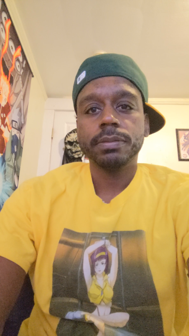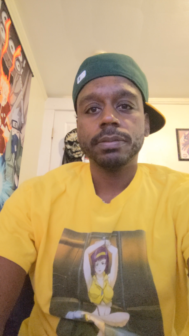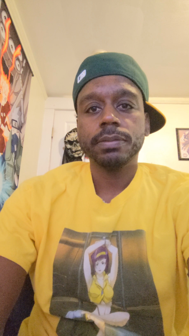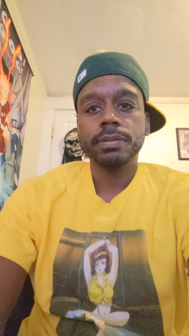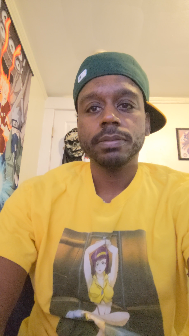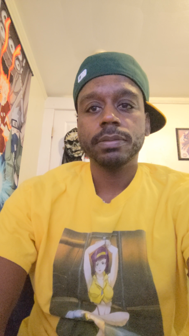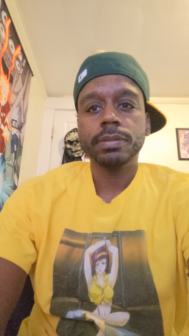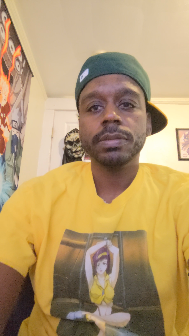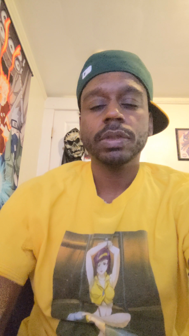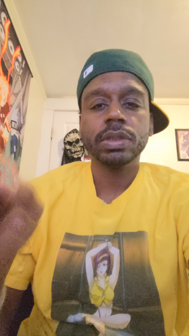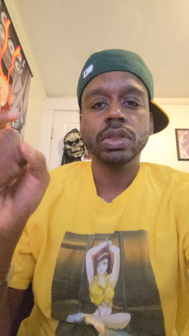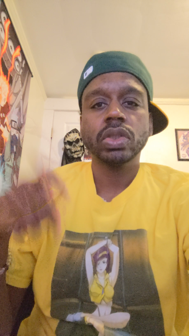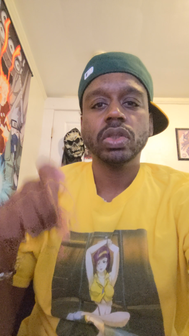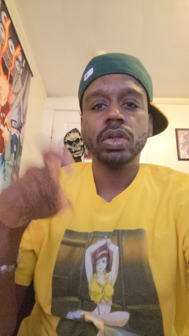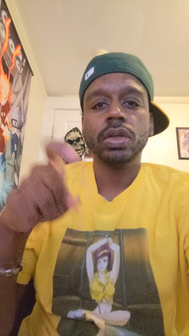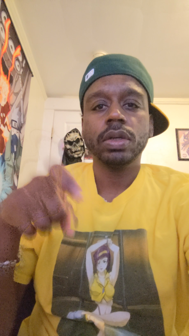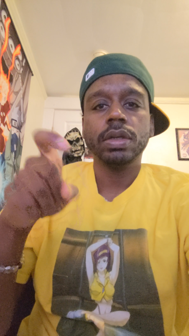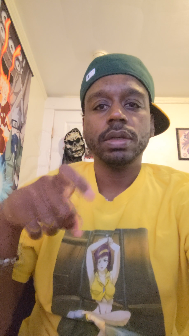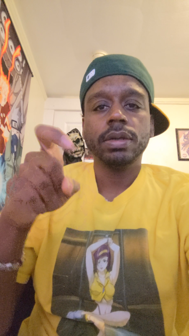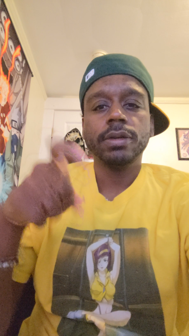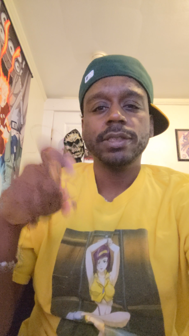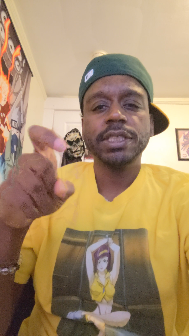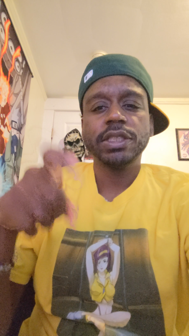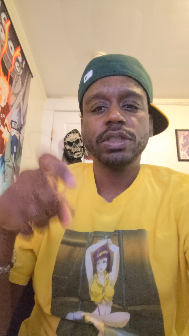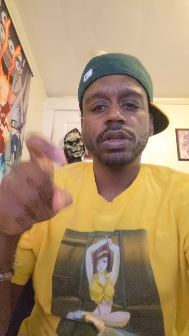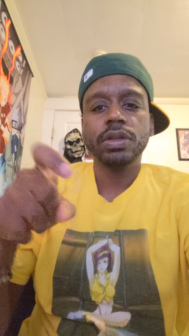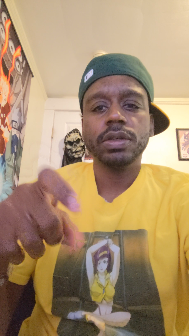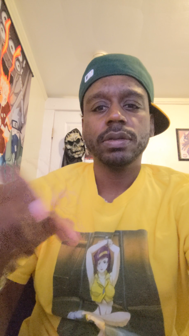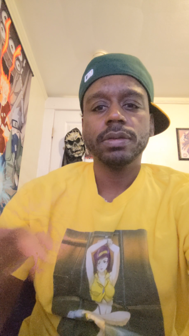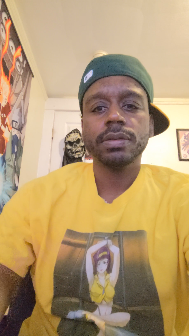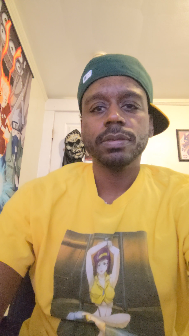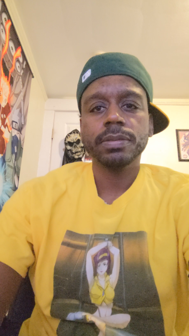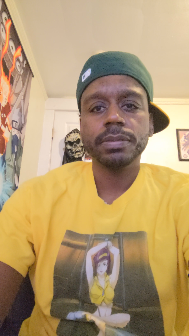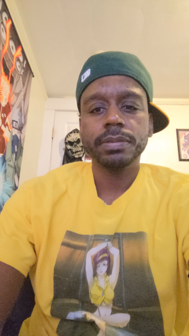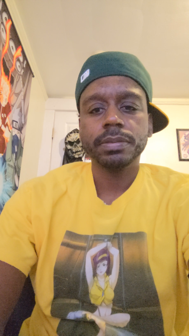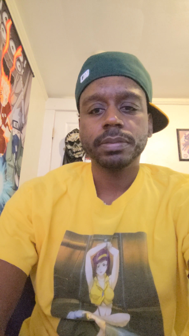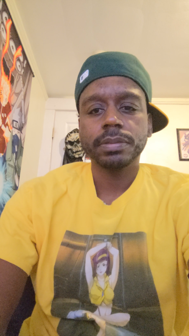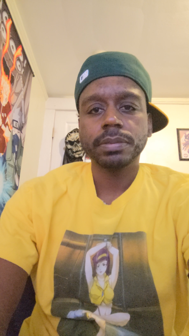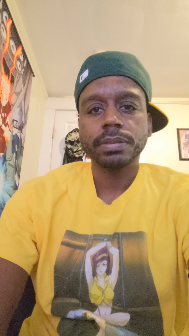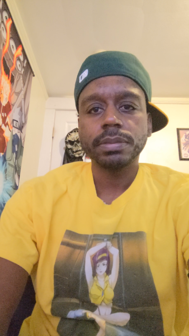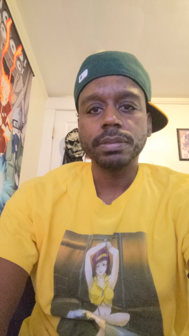should